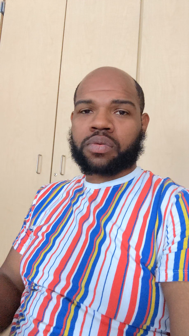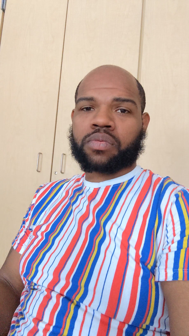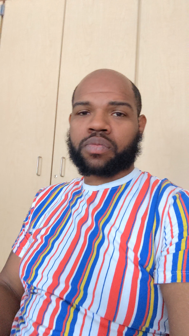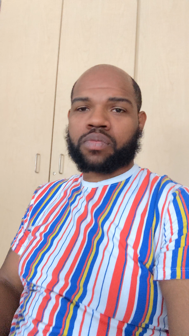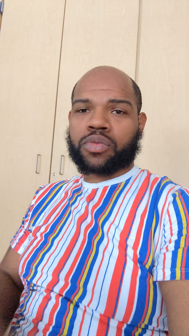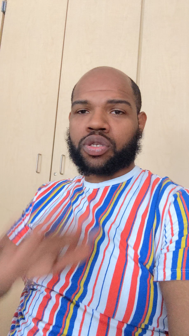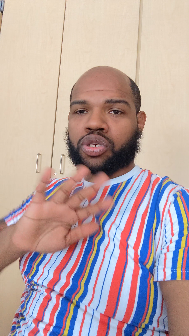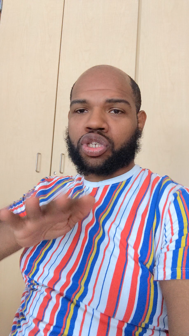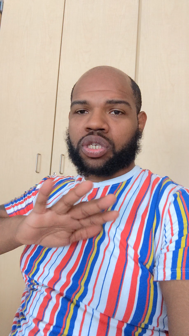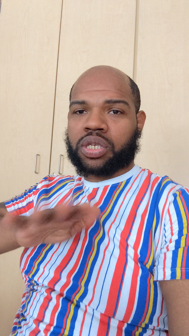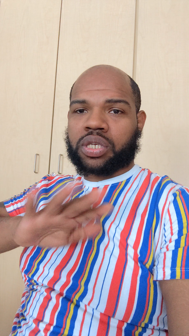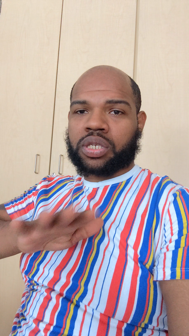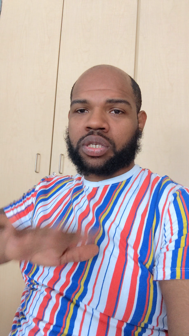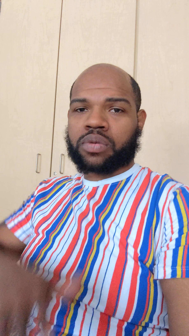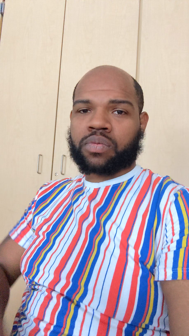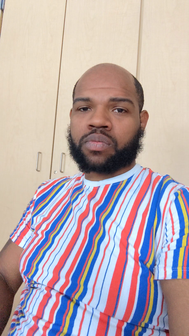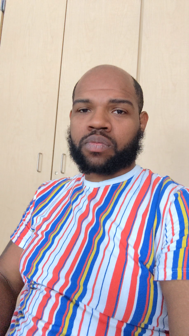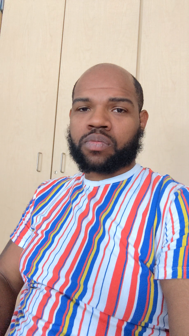cheese